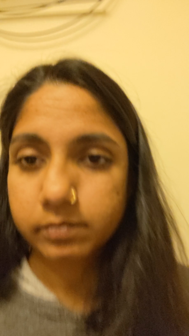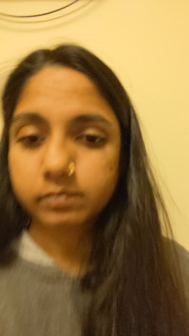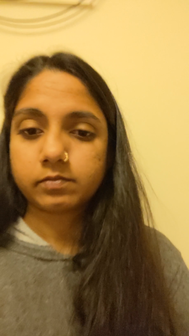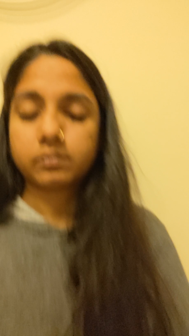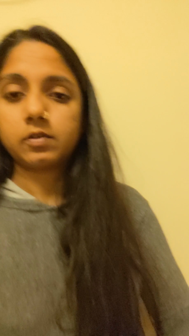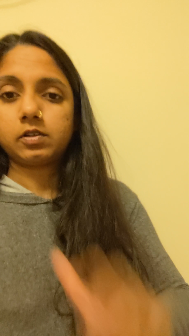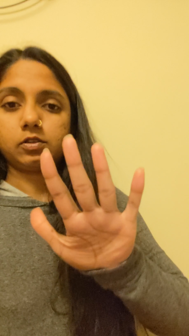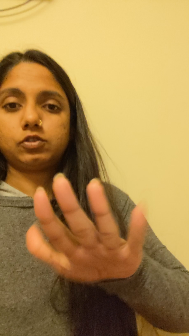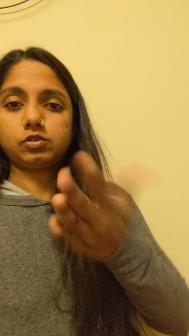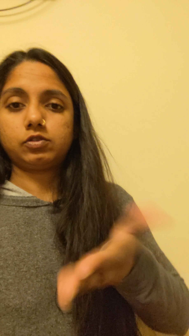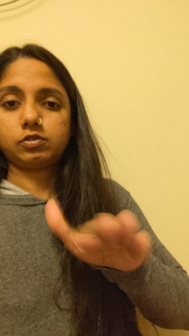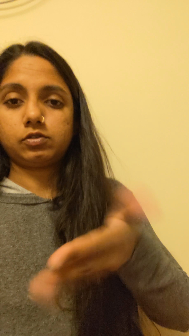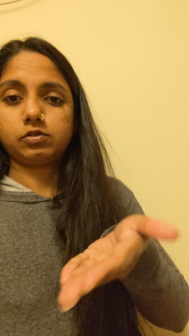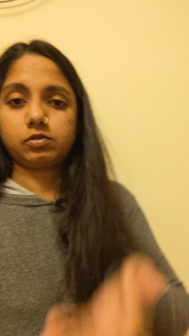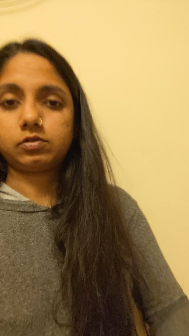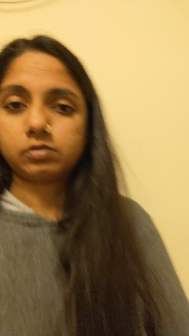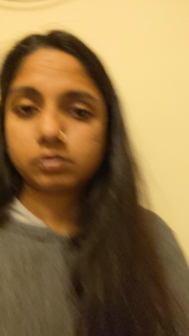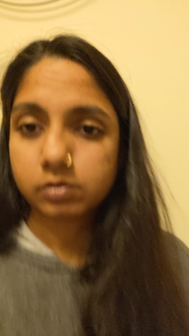kitchen